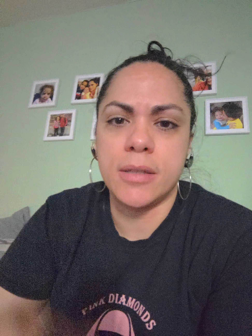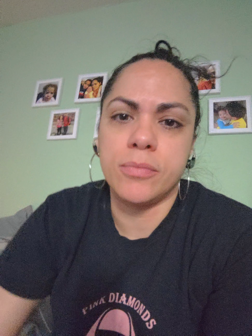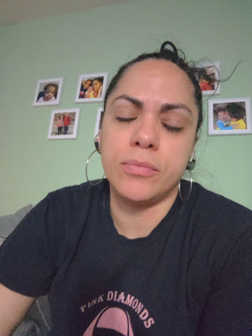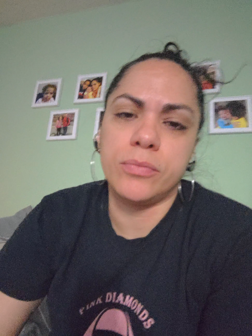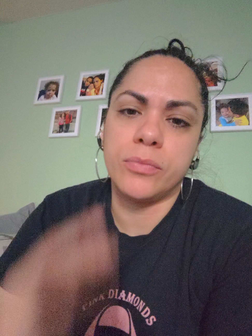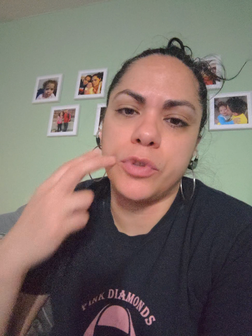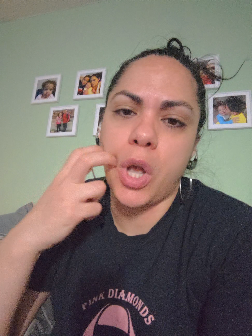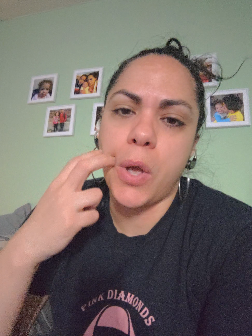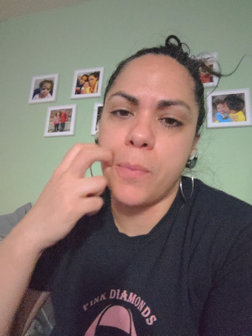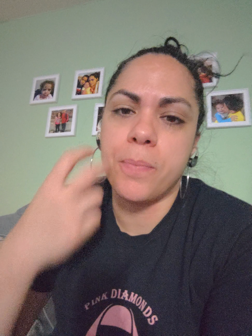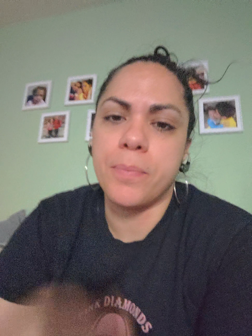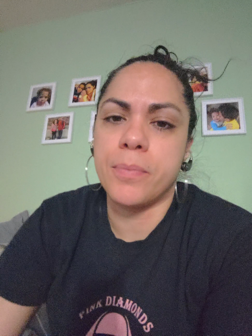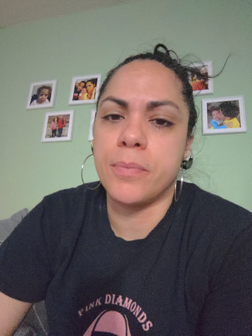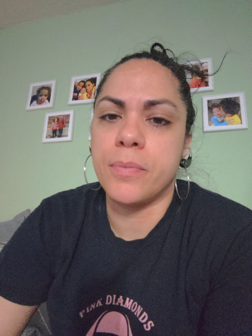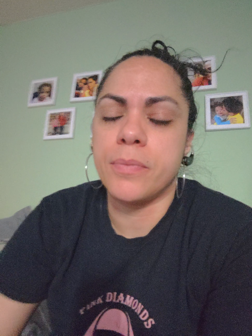gum